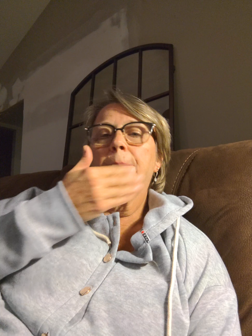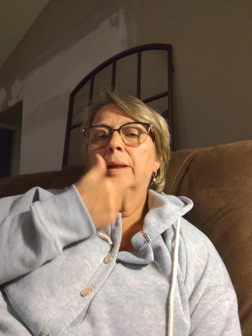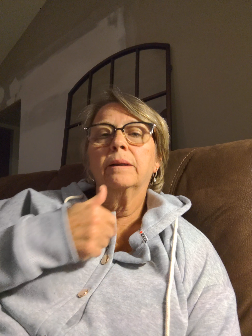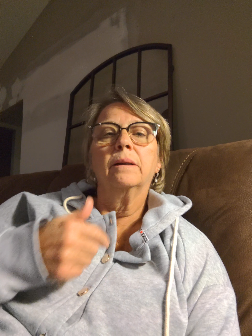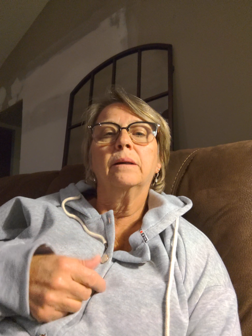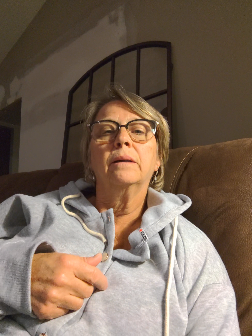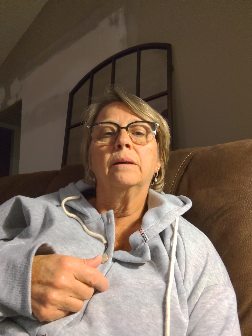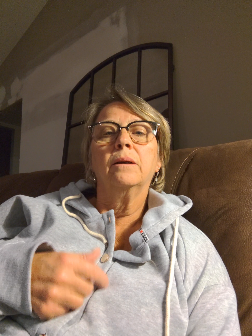napkin